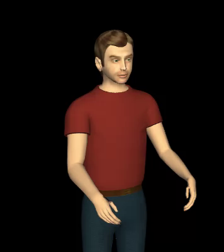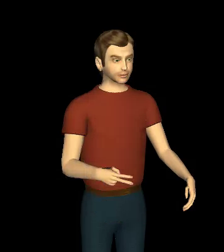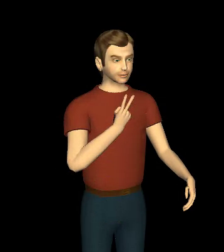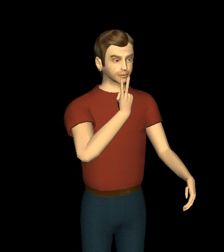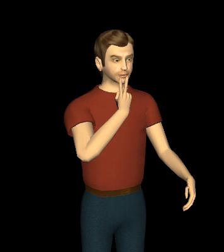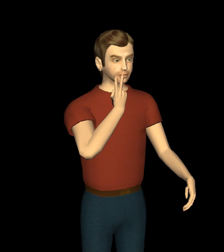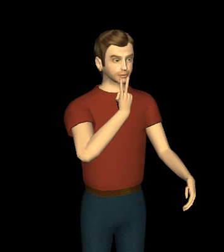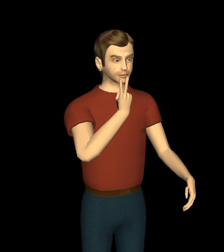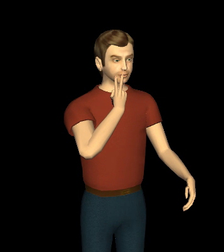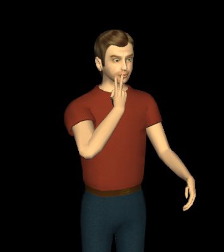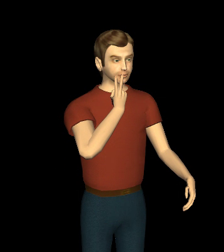يدخن